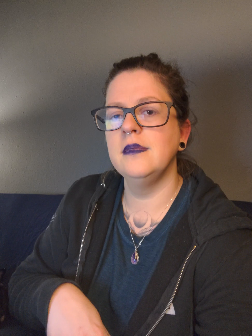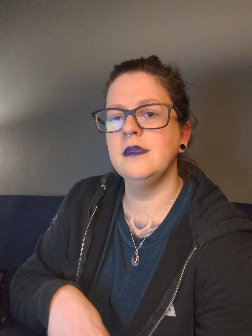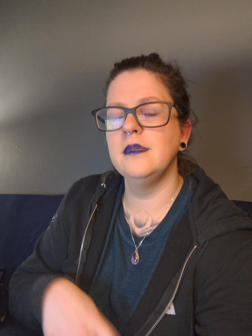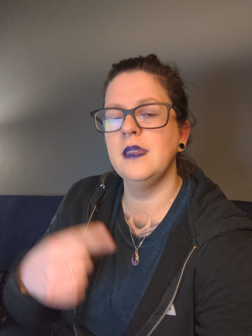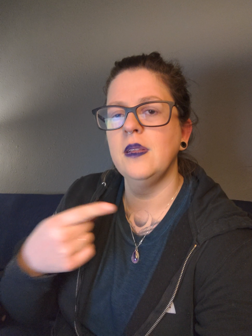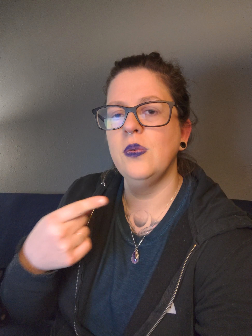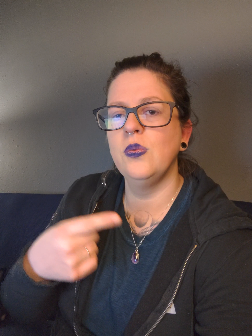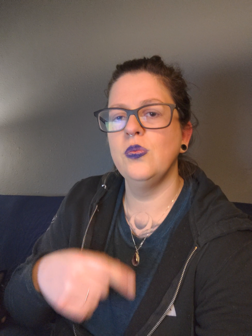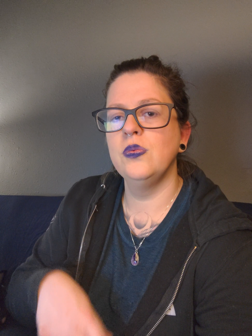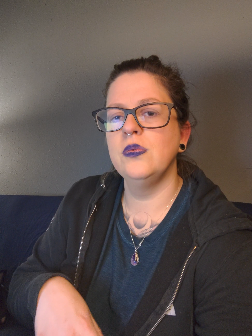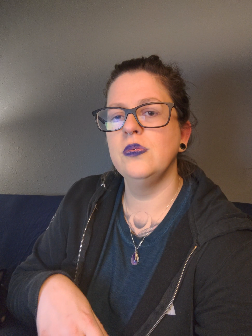owie